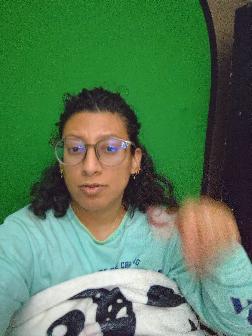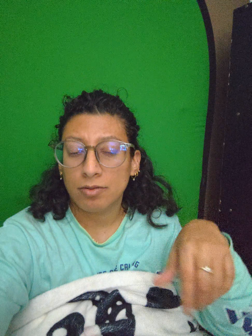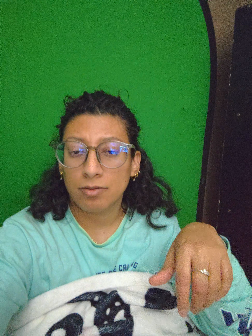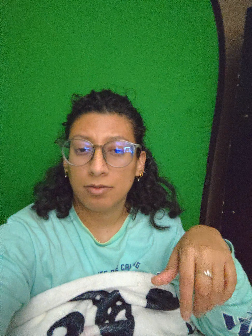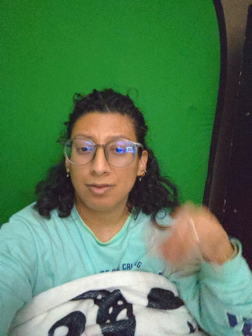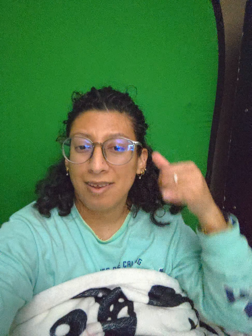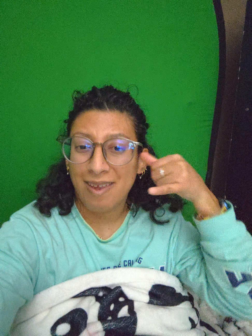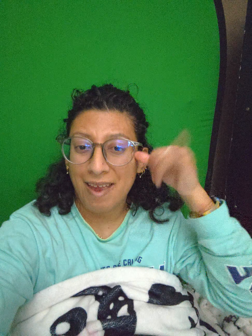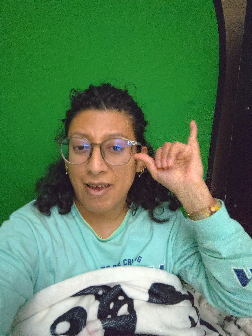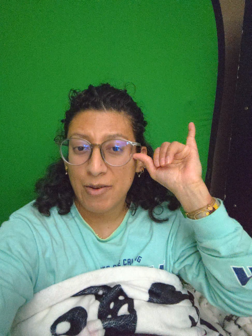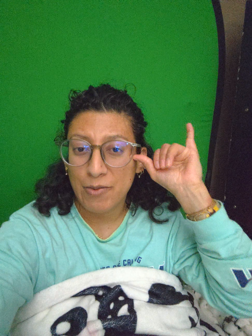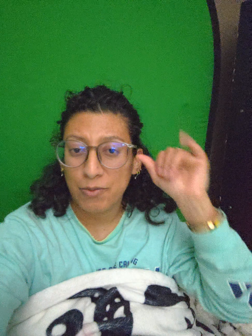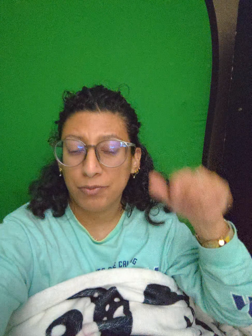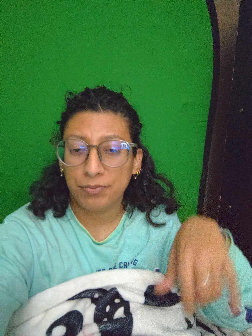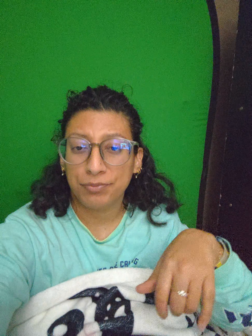cow